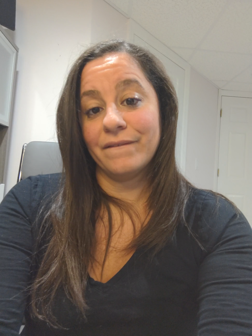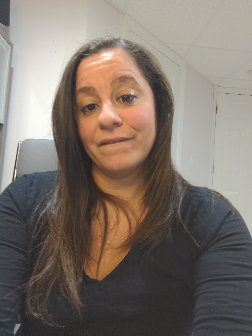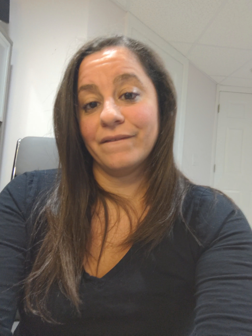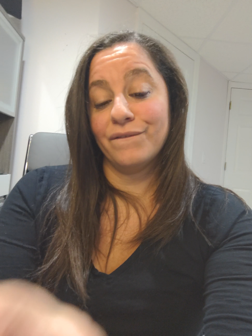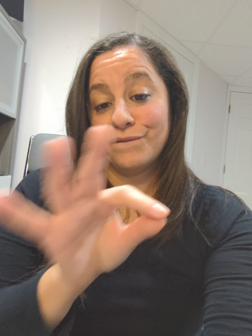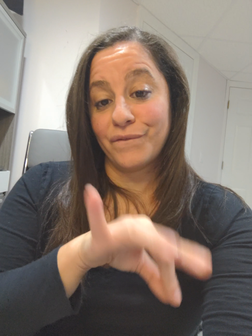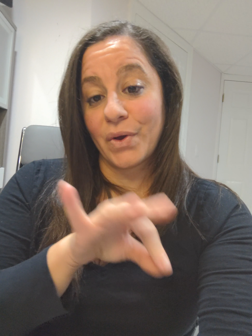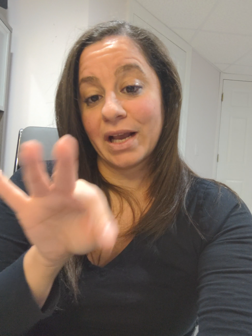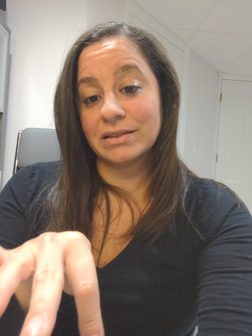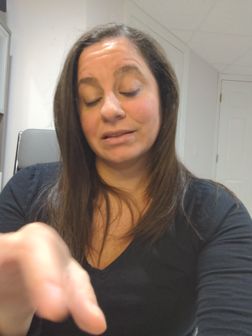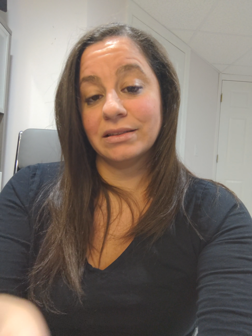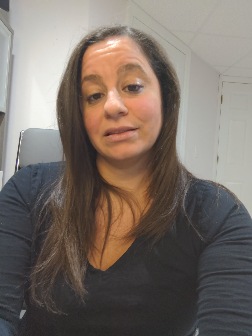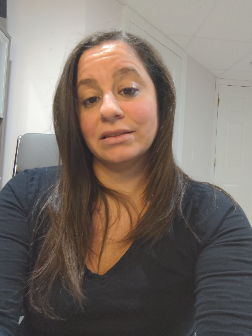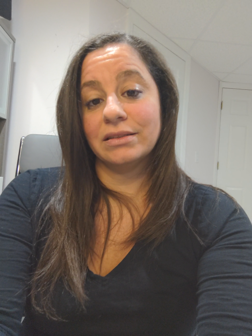french fries